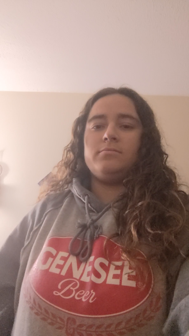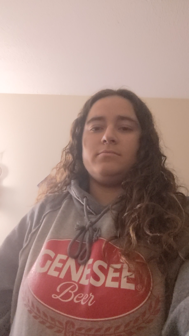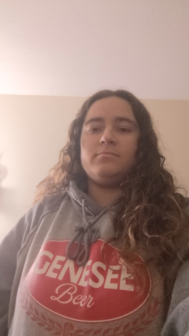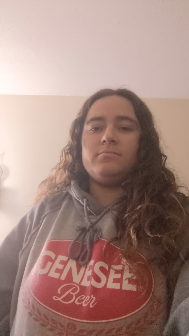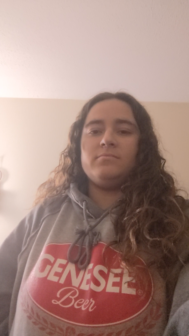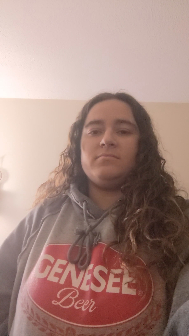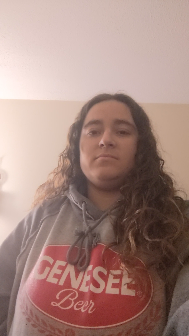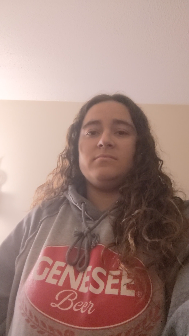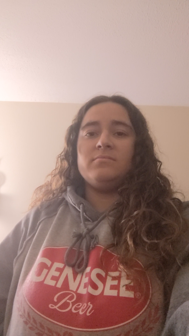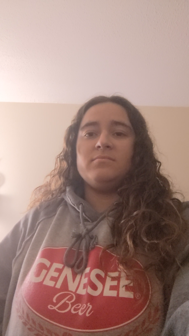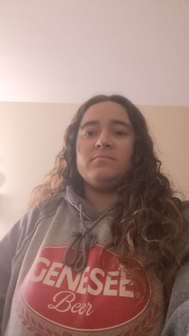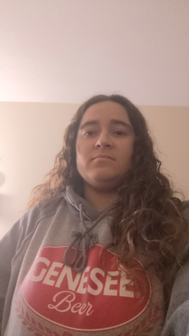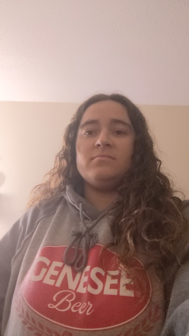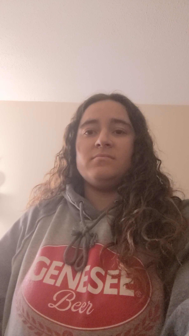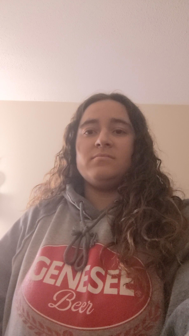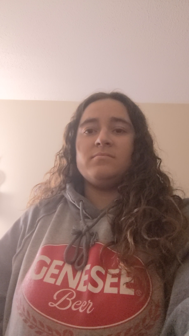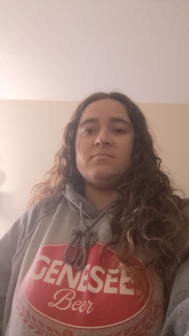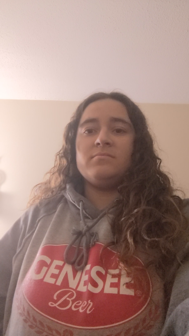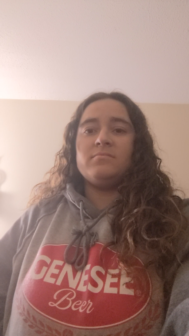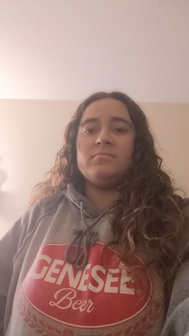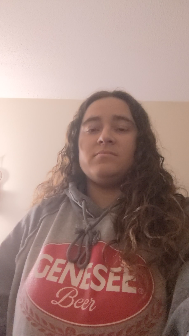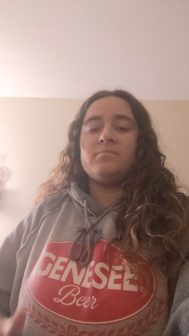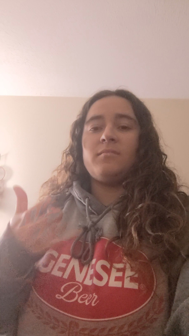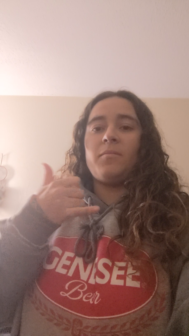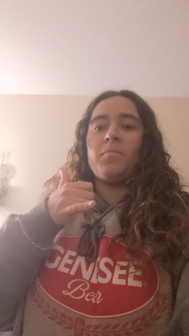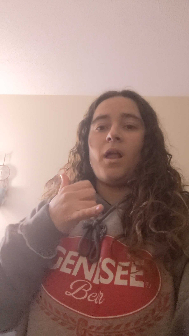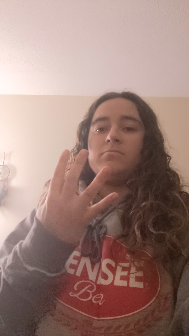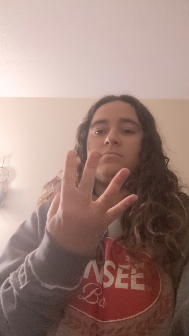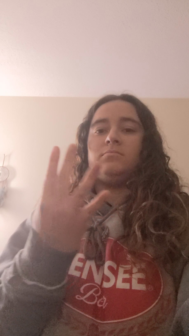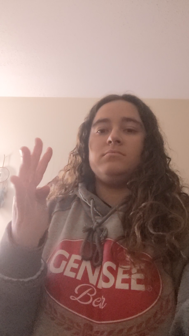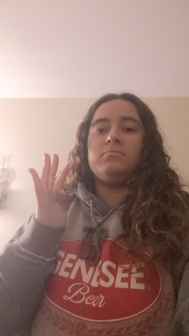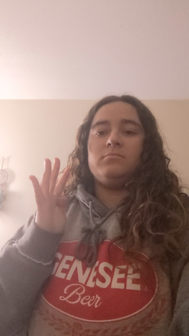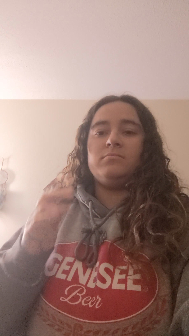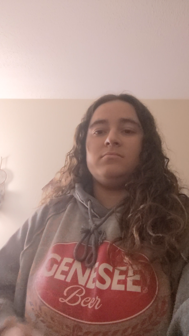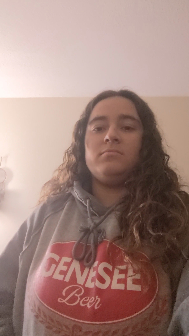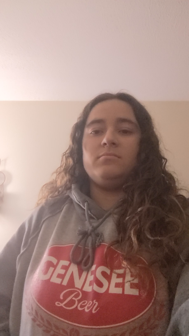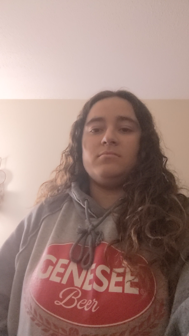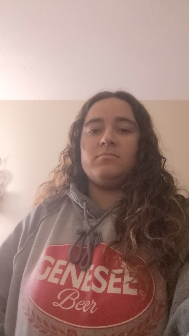playpen